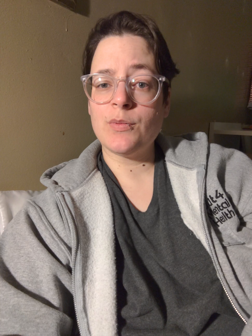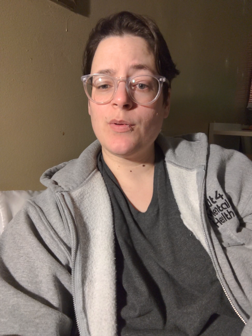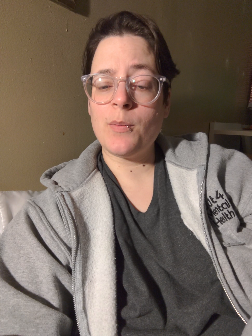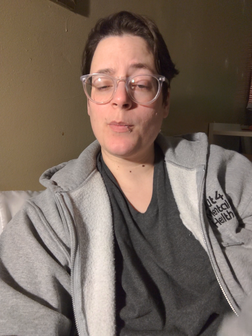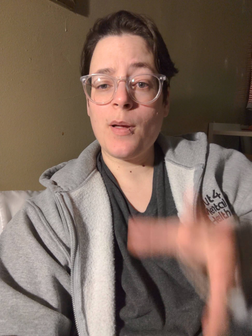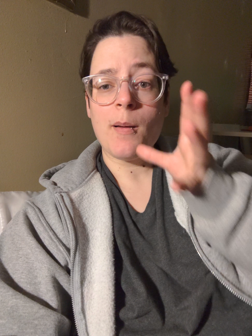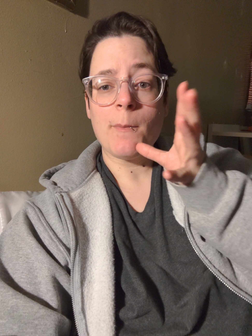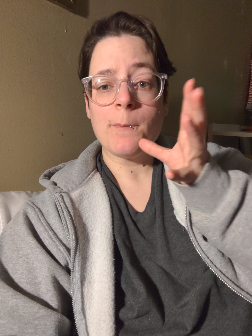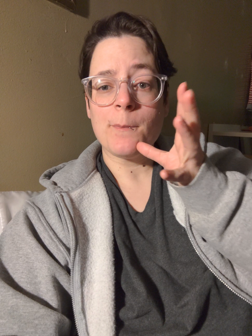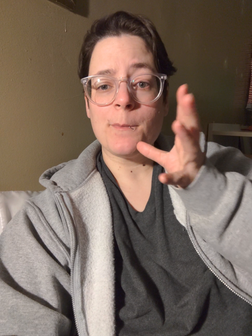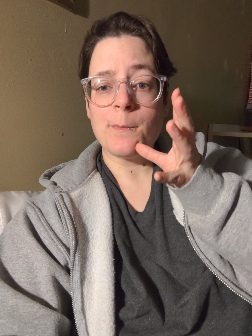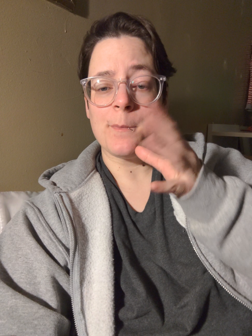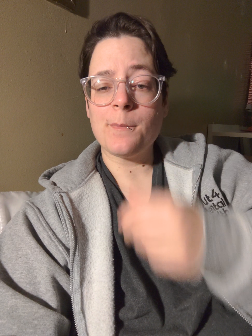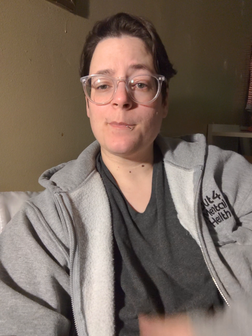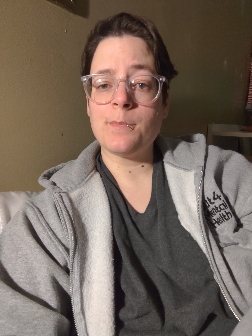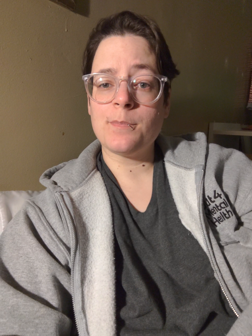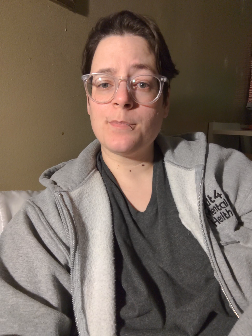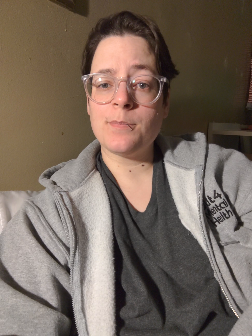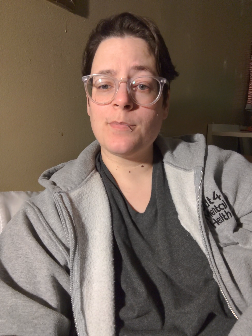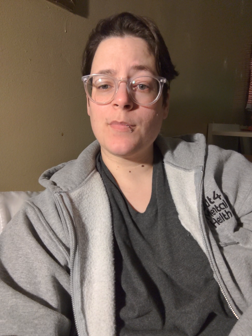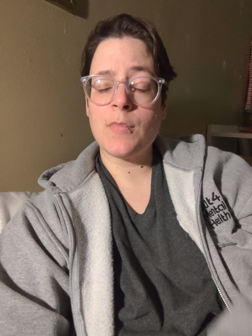mom